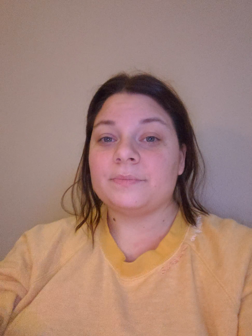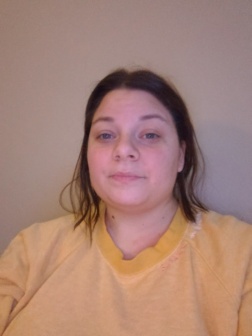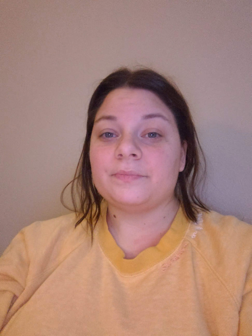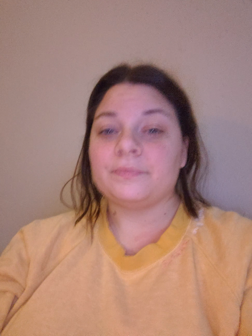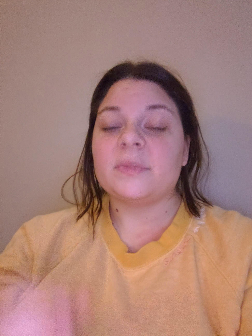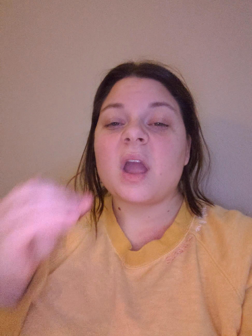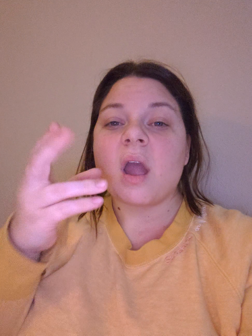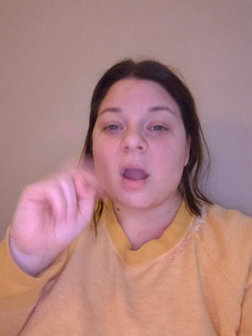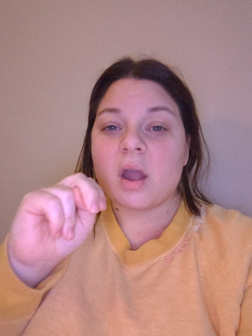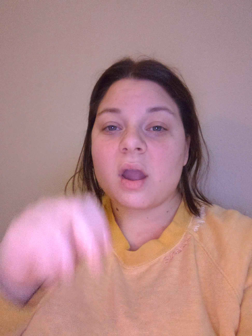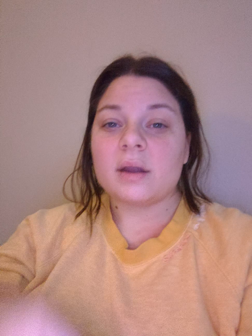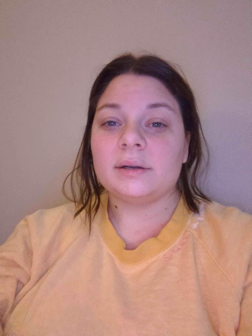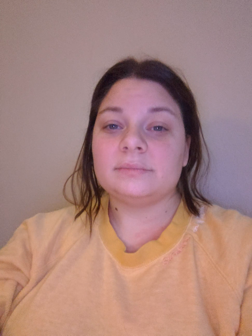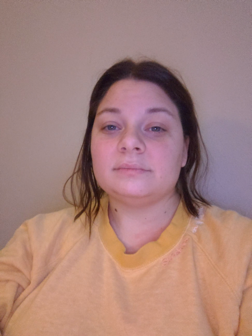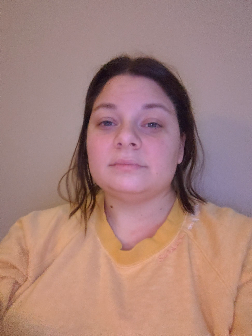on